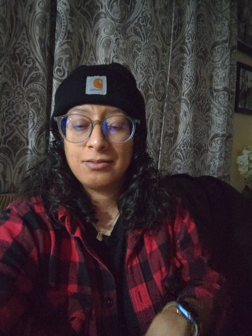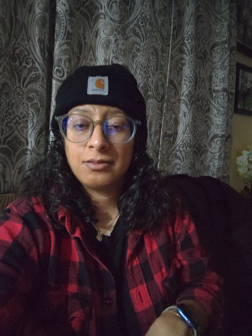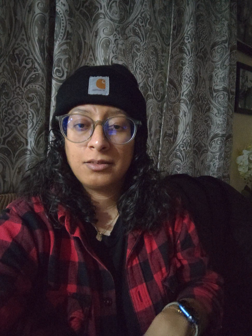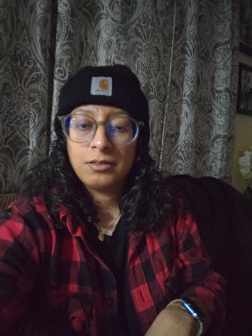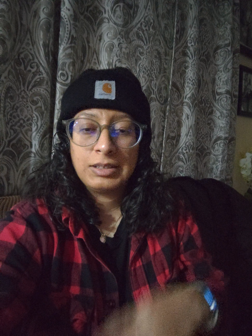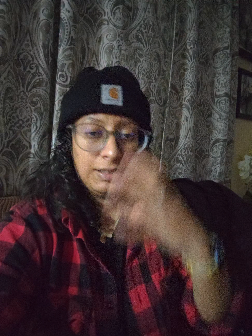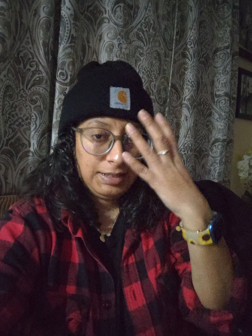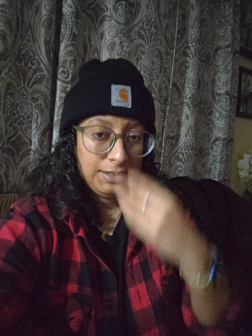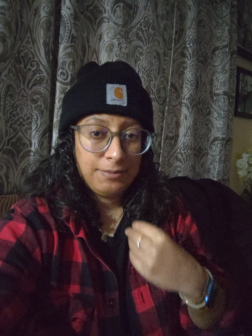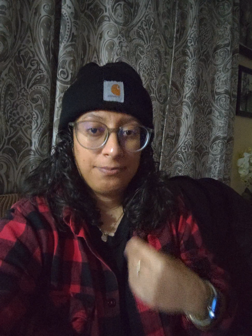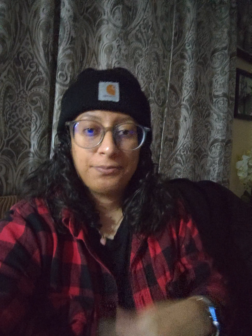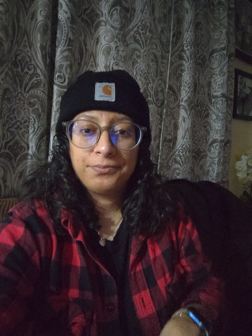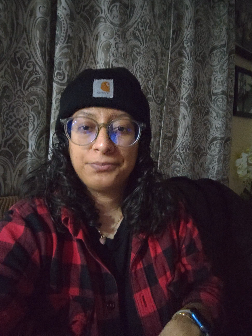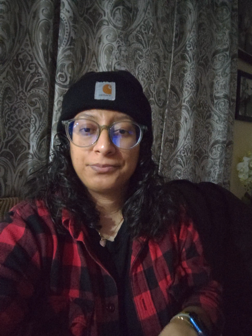sleep